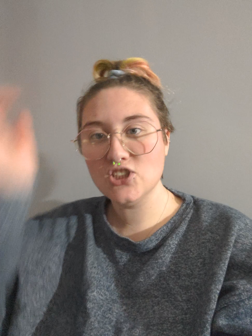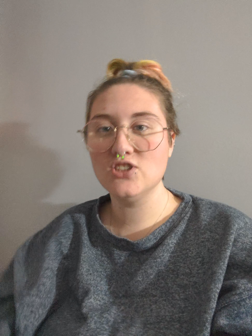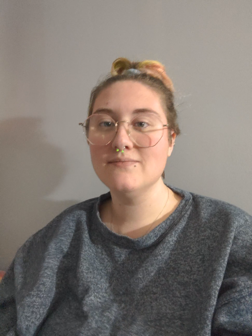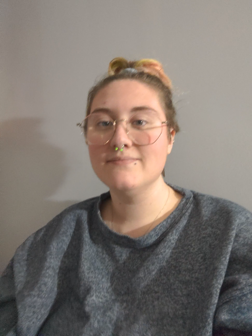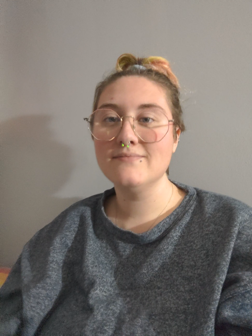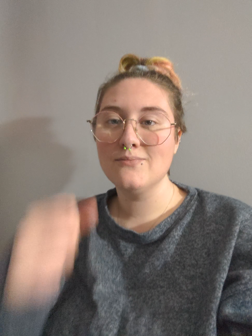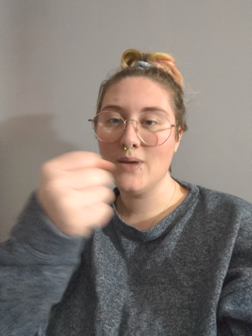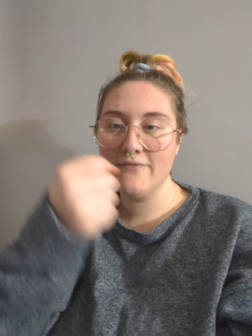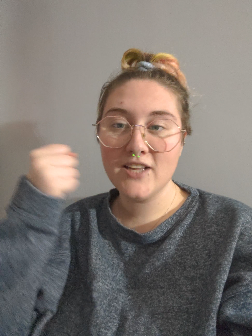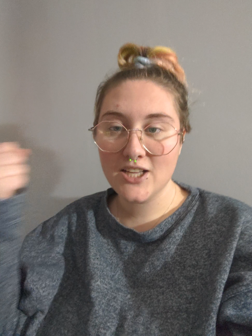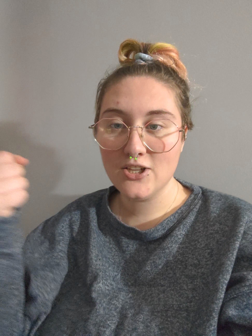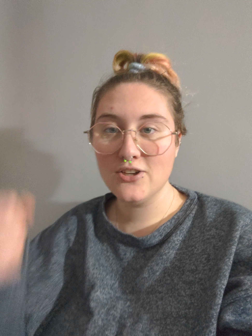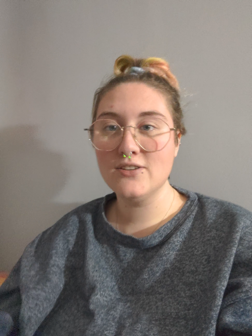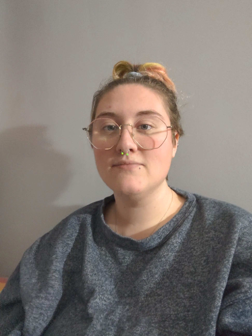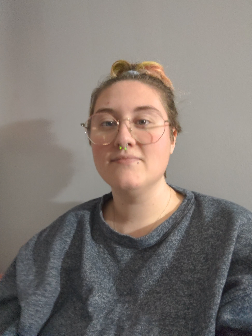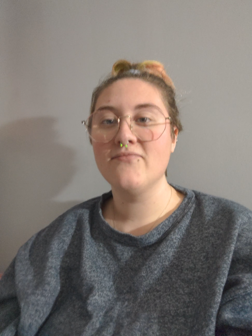refrigerator